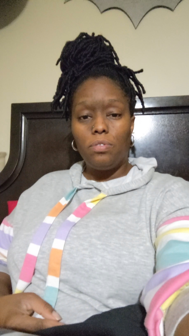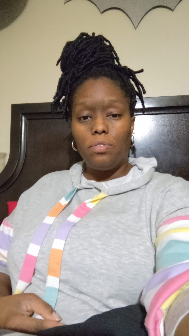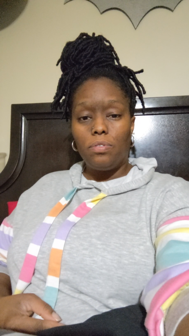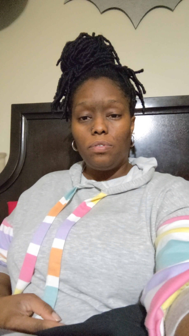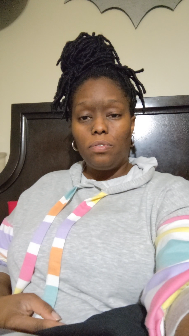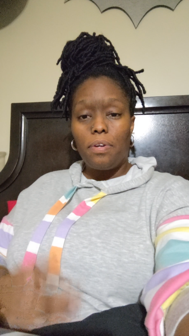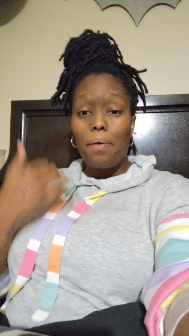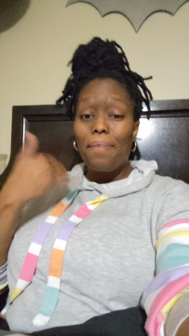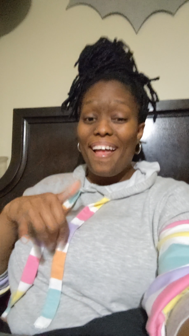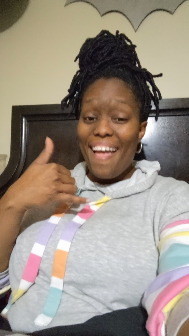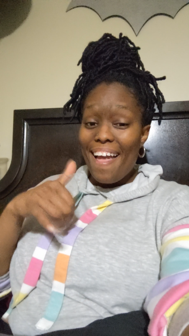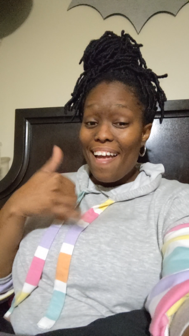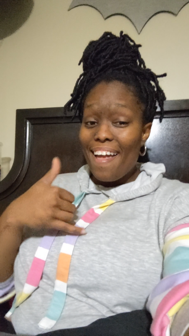play